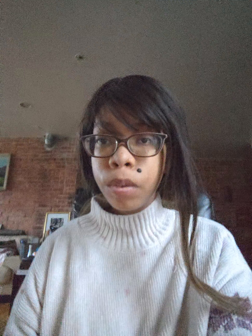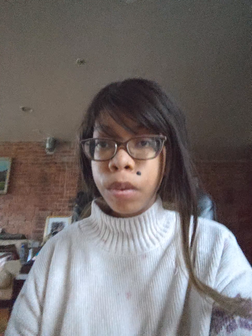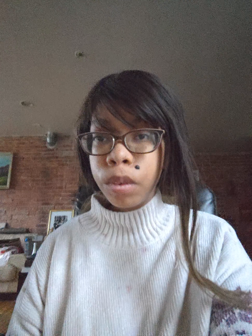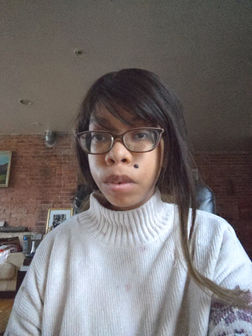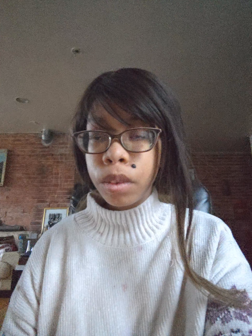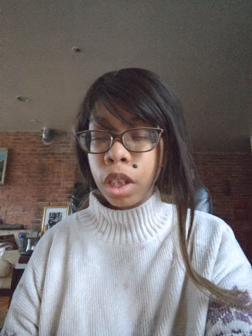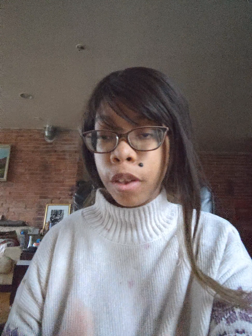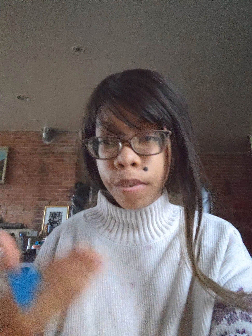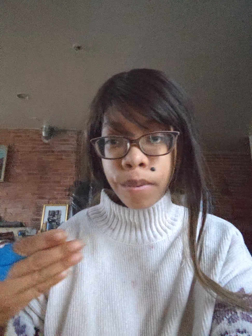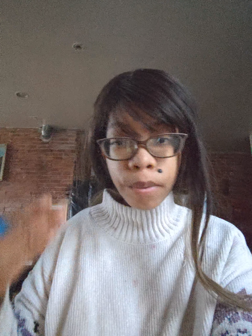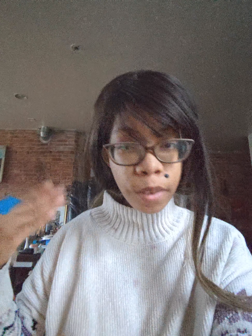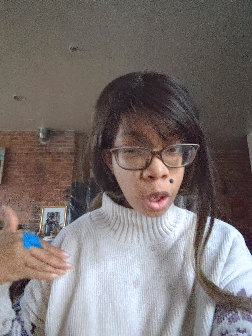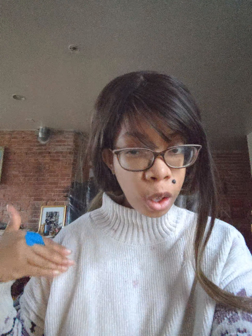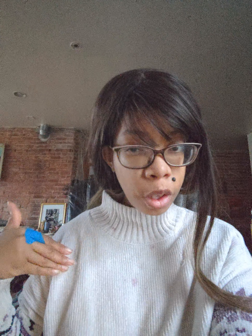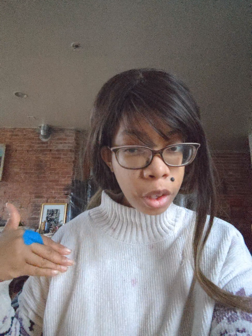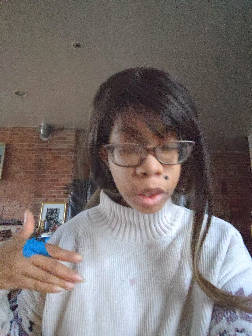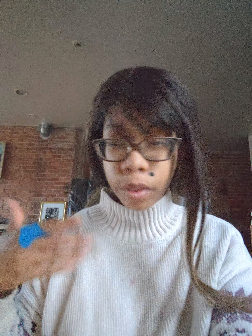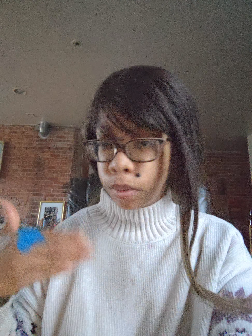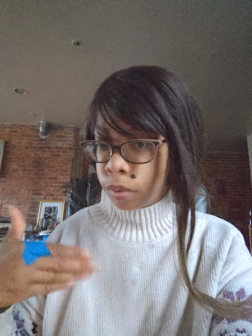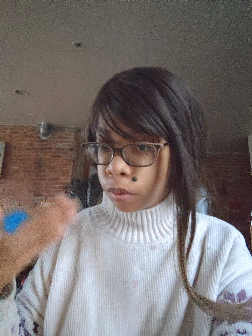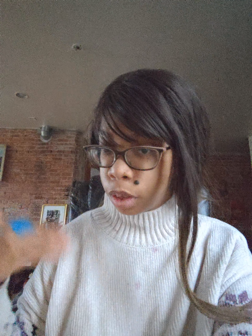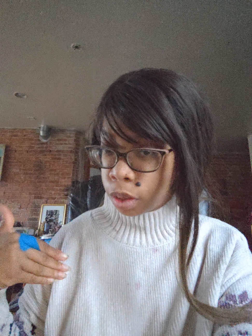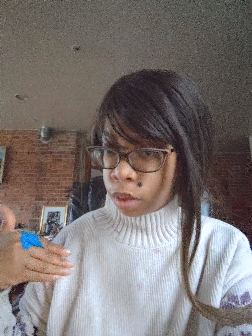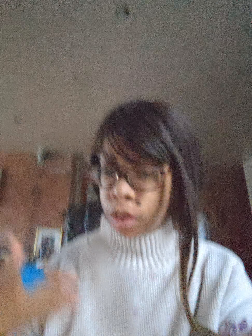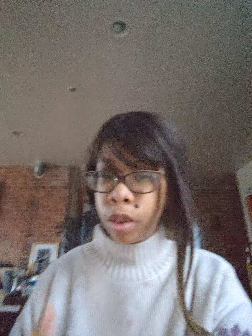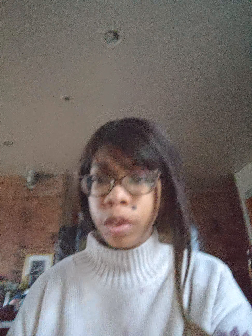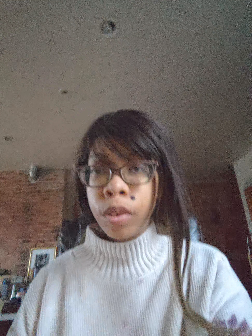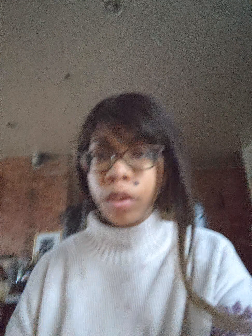before